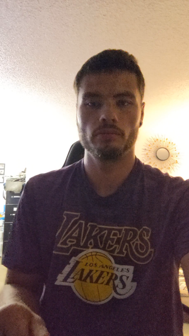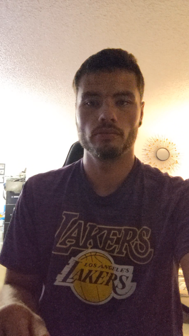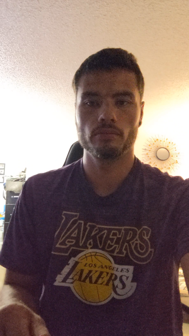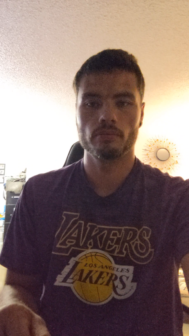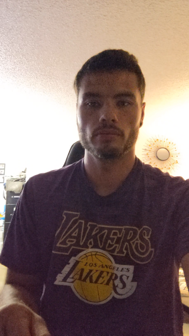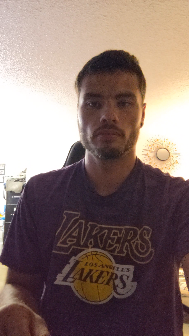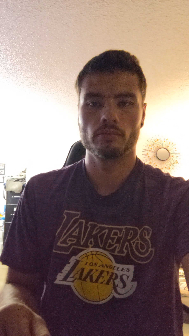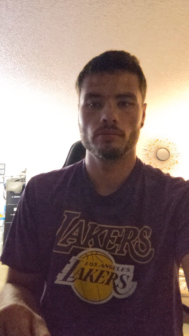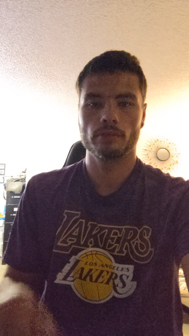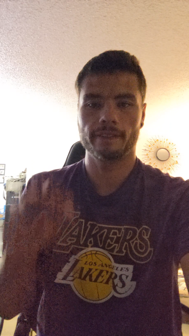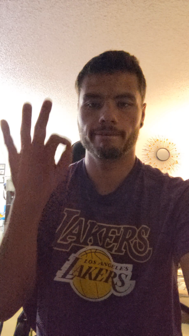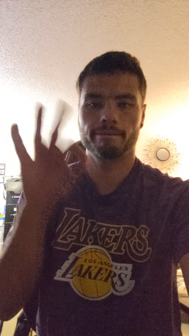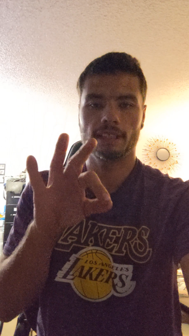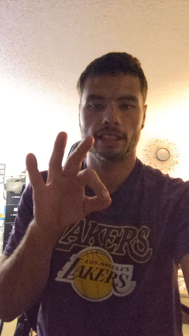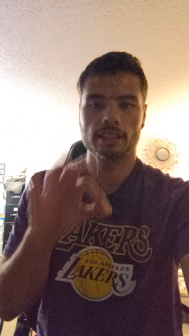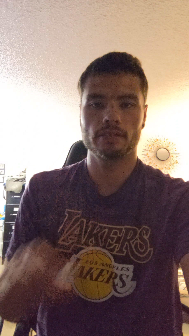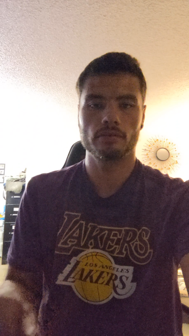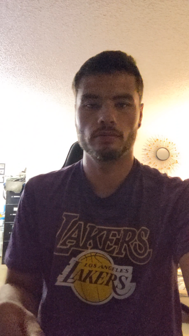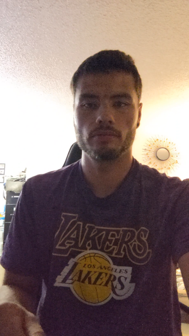fit